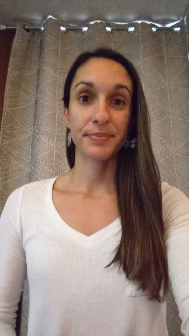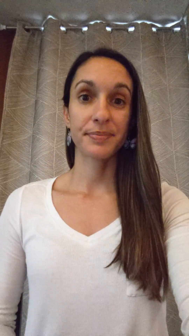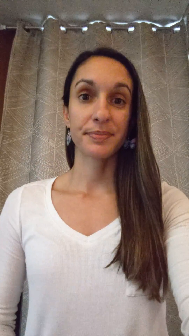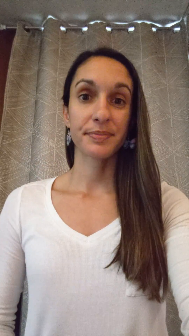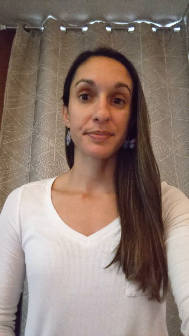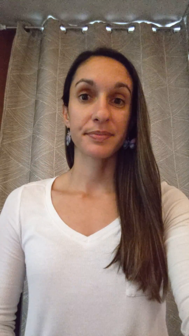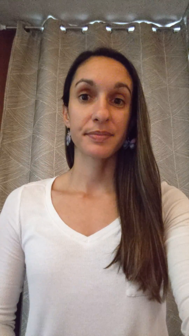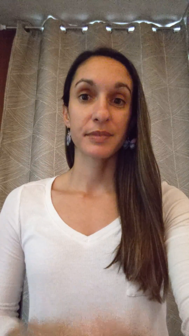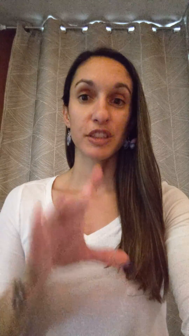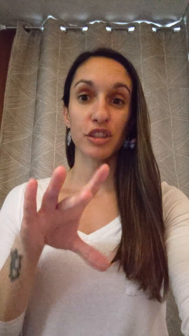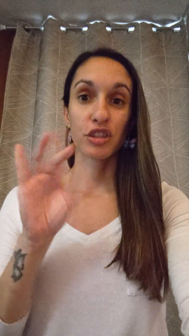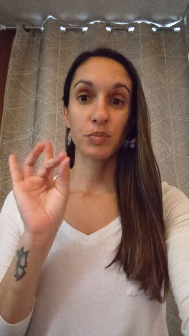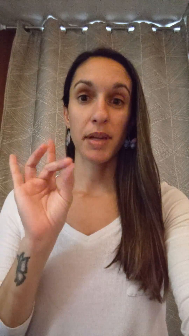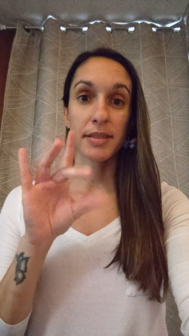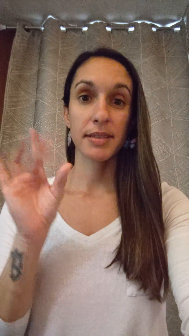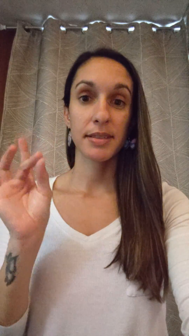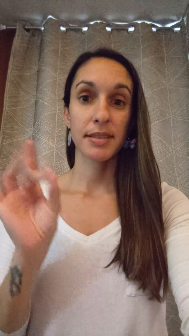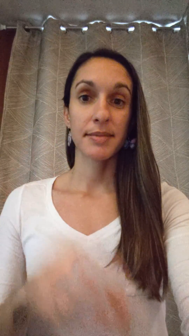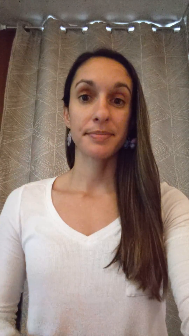choose